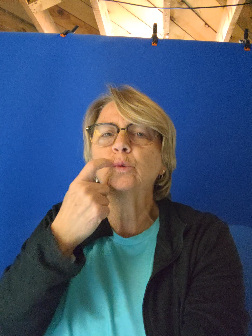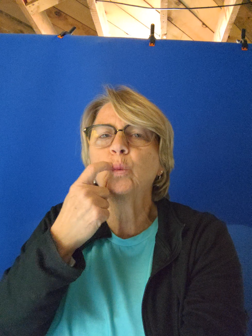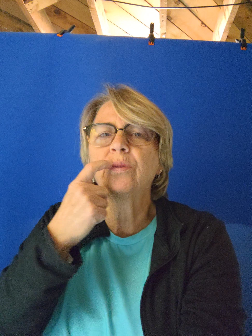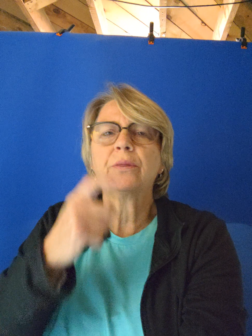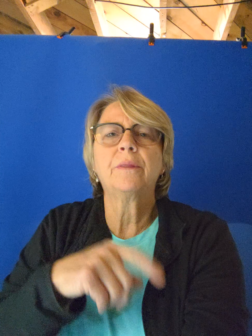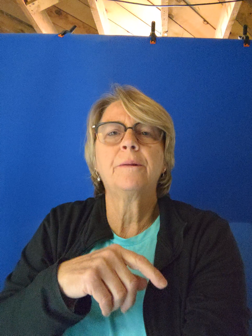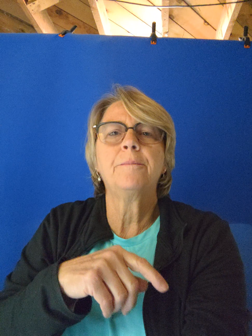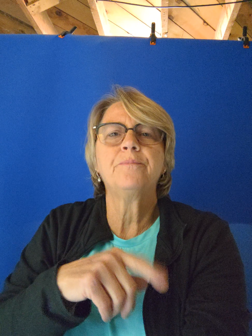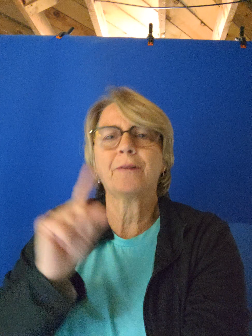tooth